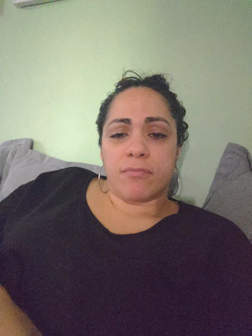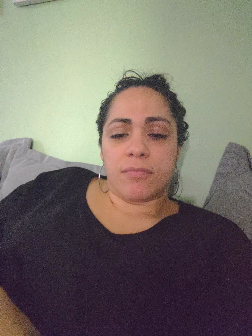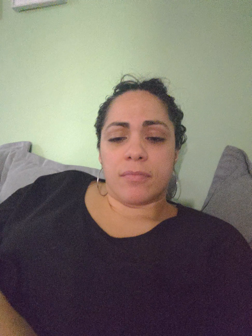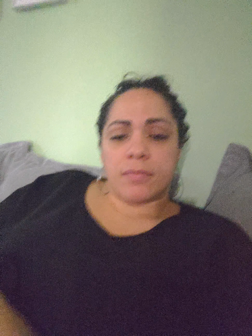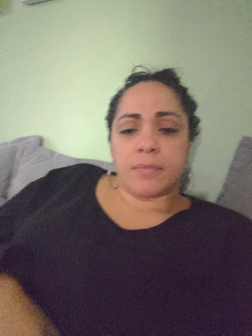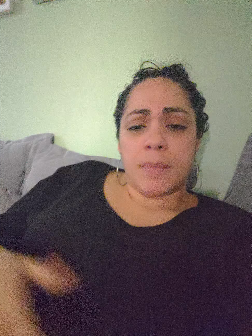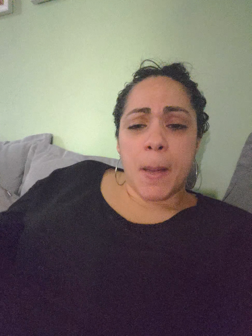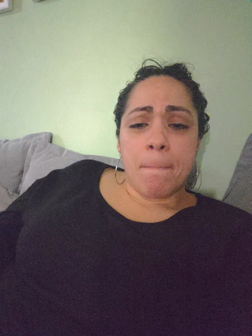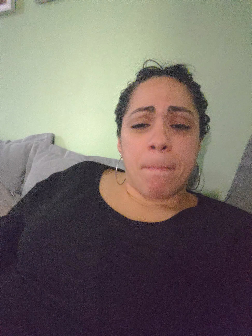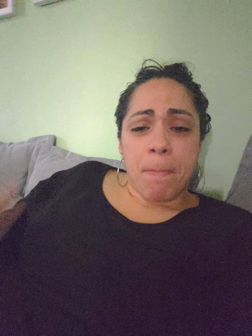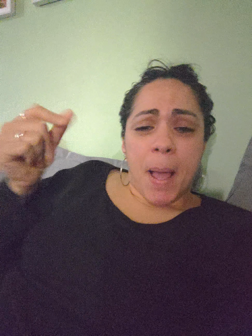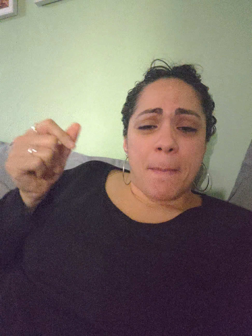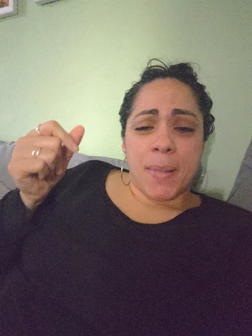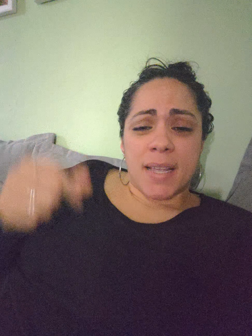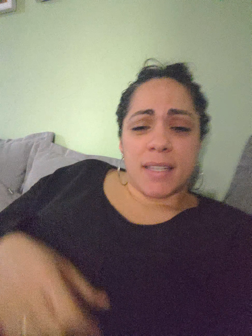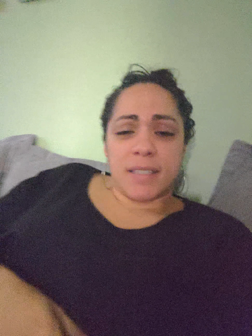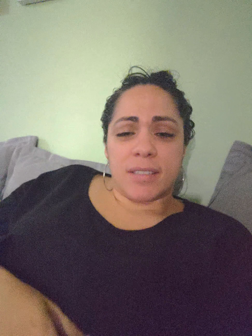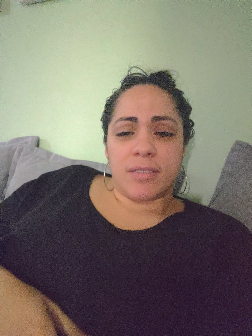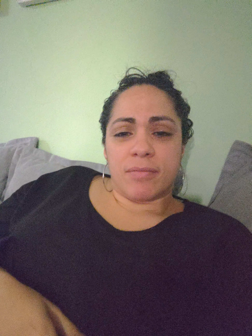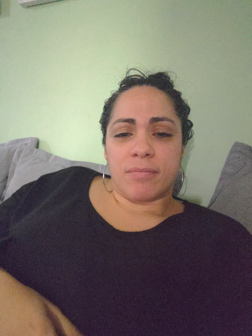puppy